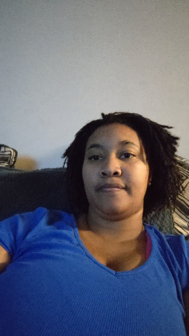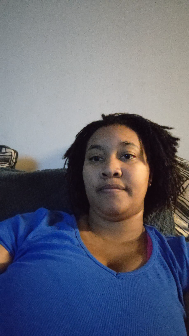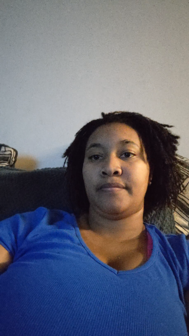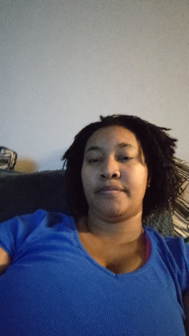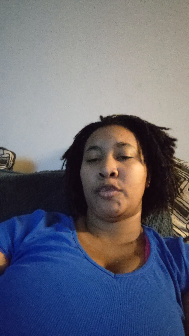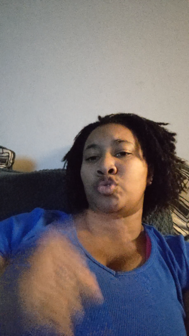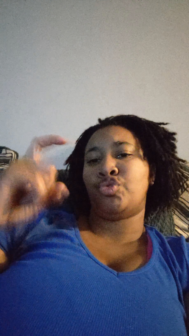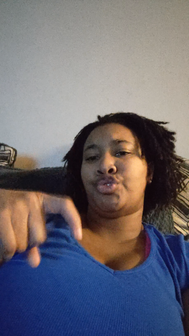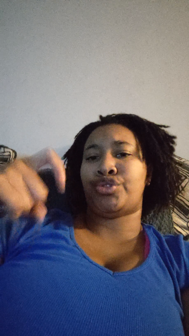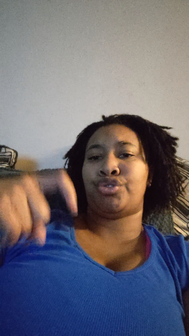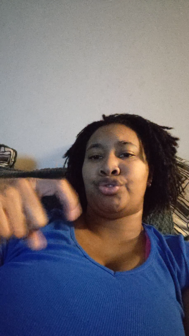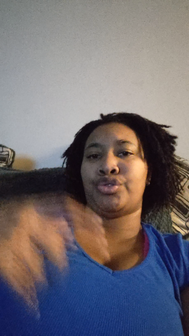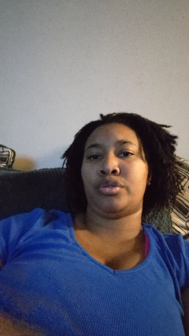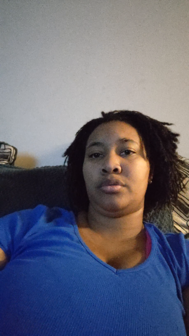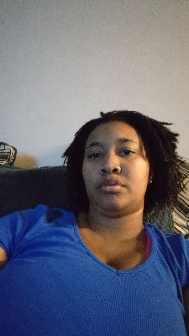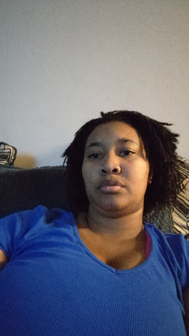should